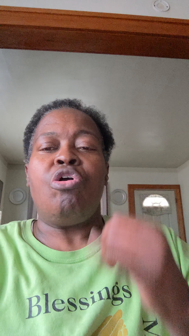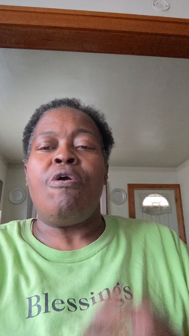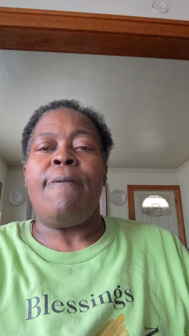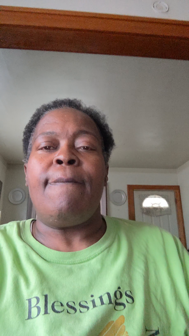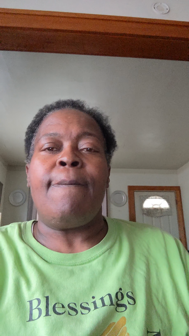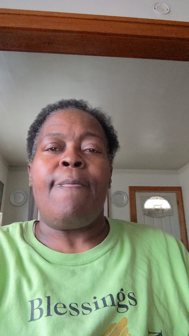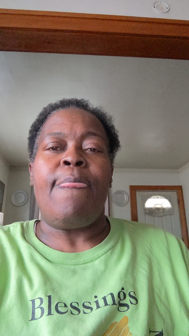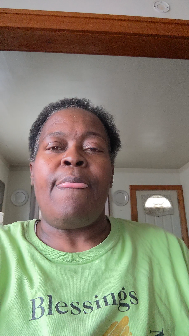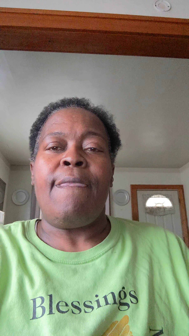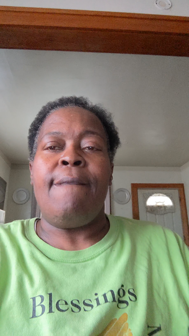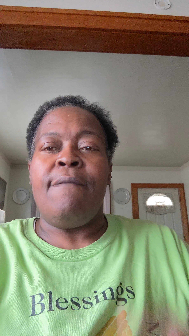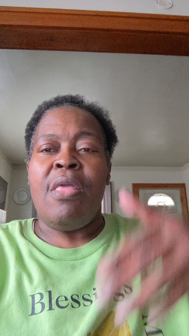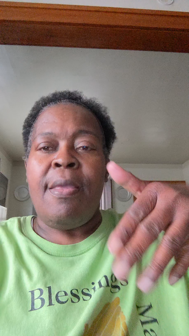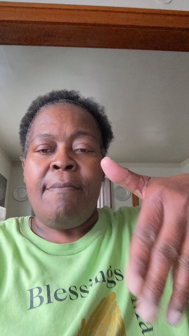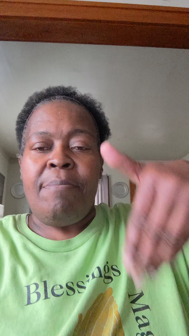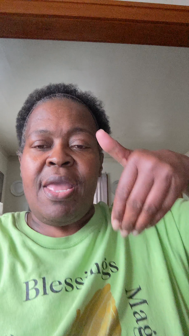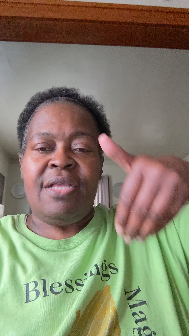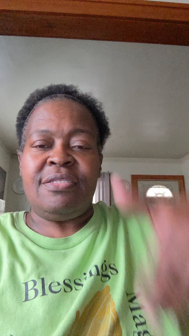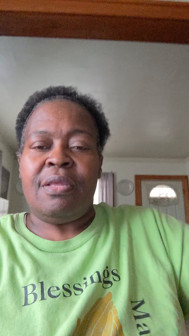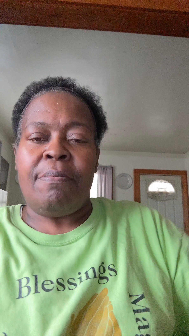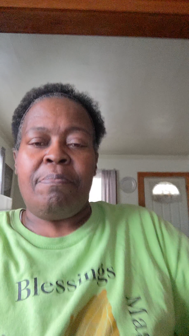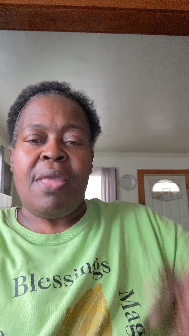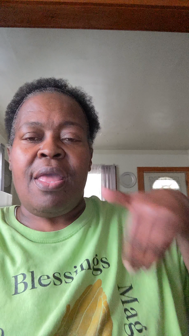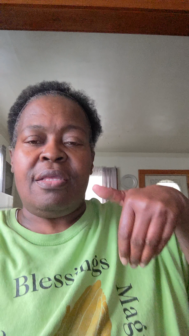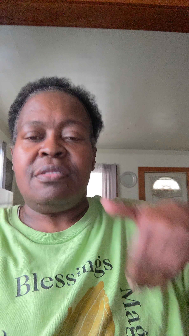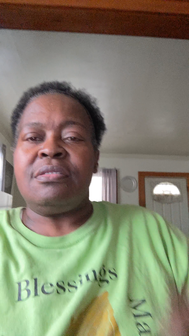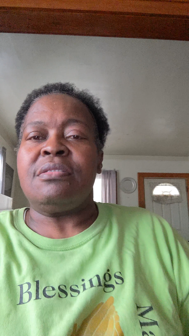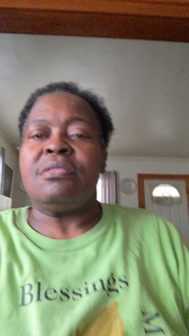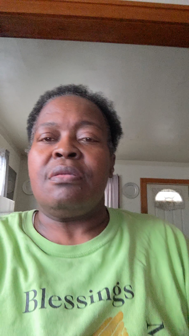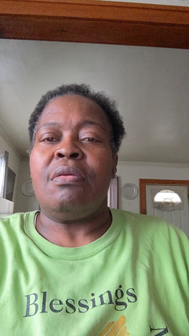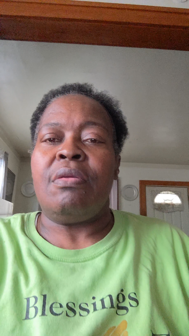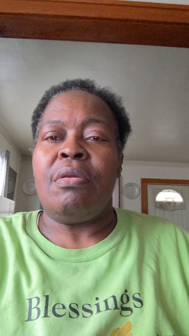pants